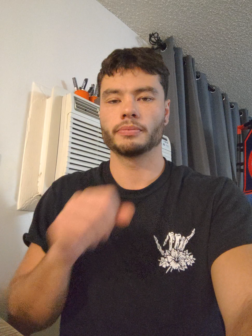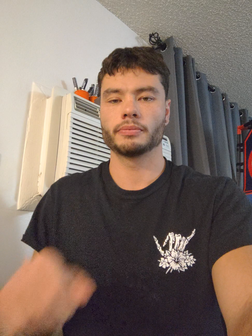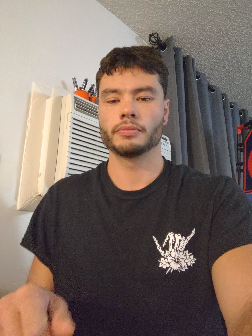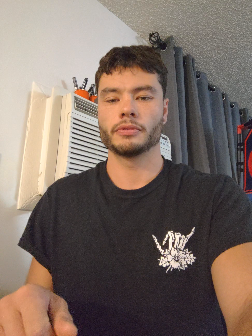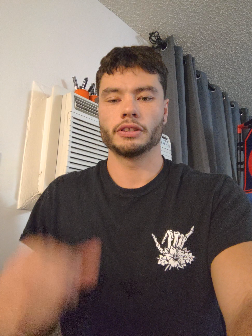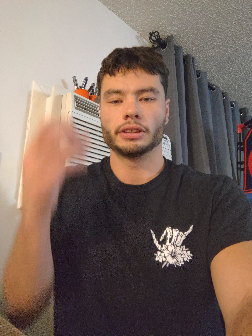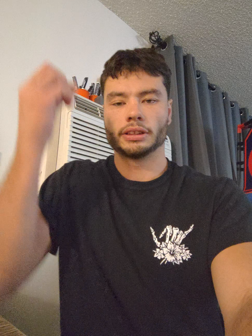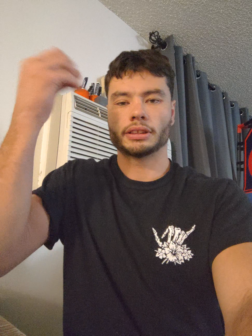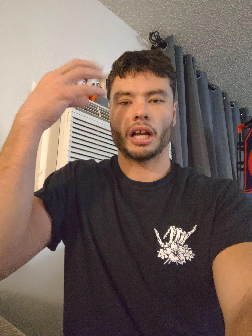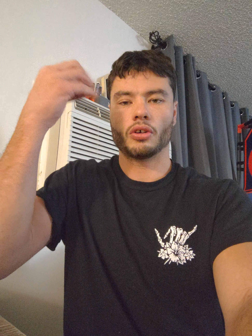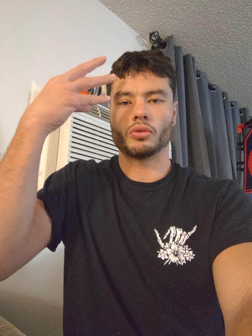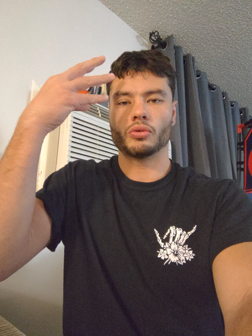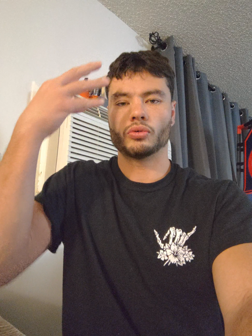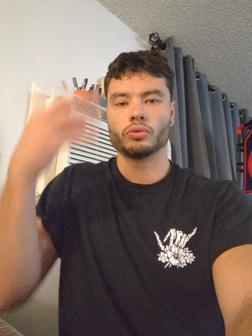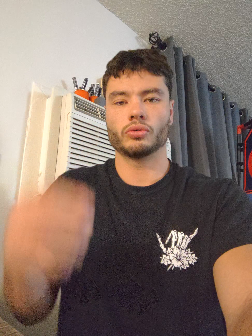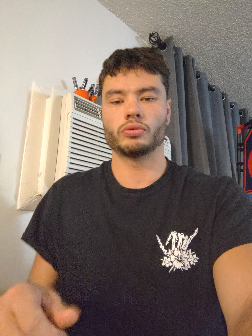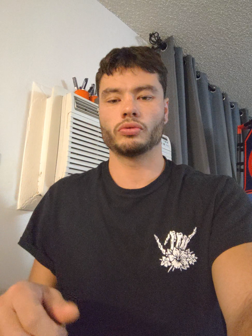shower